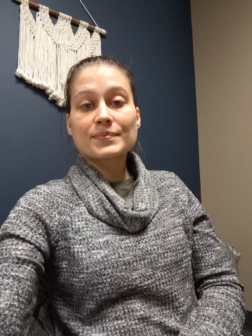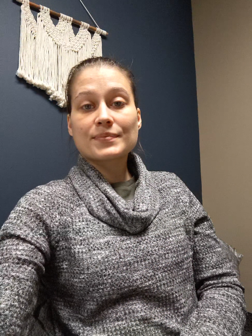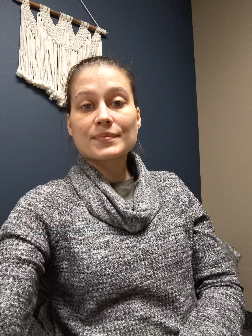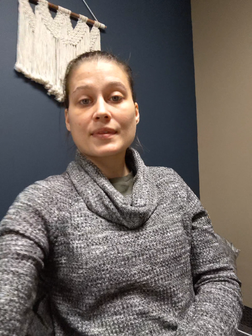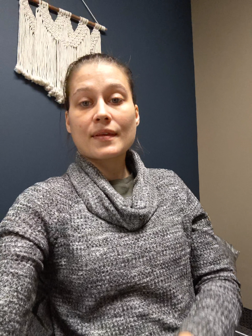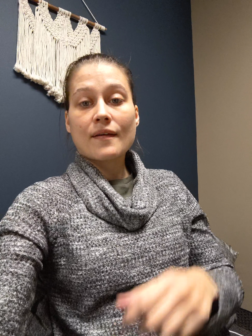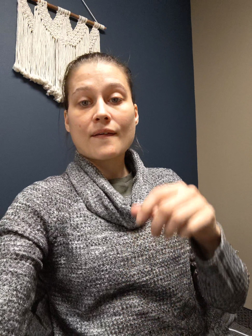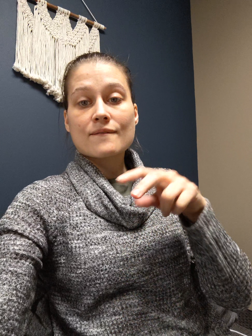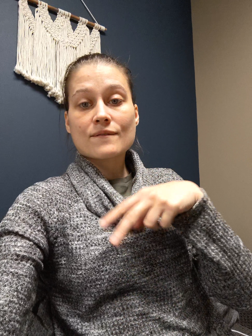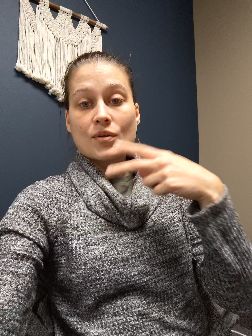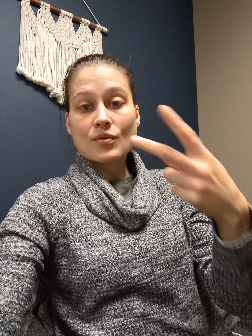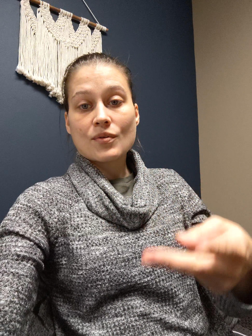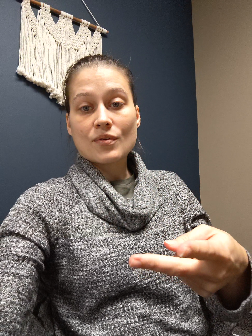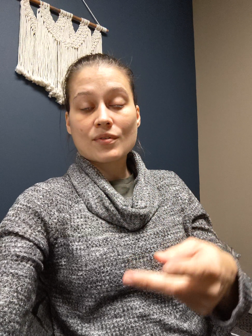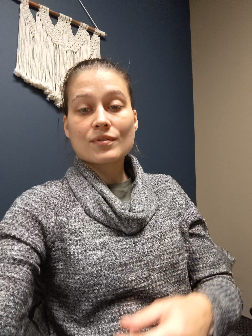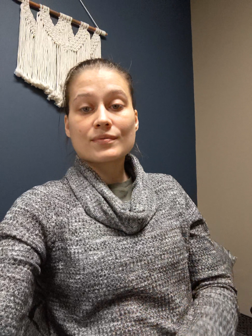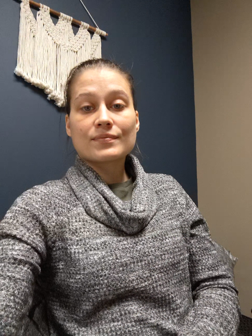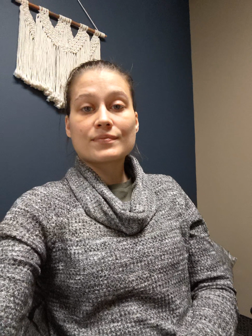fall